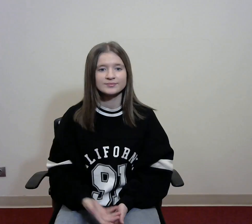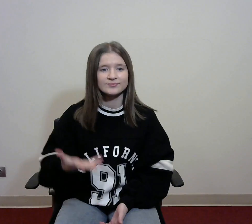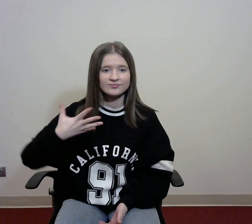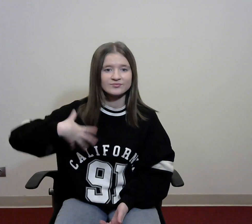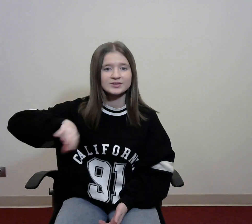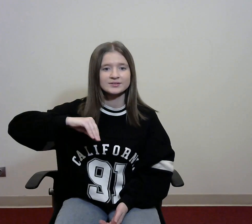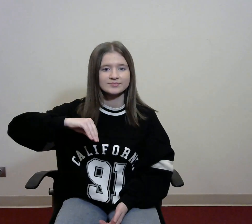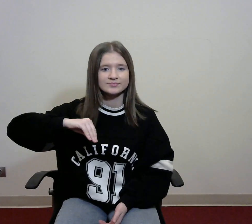hamı